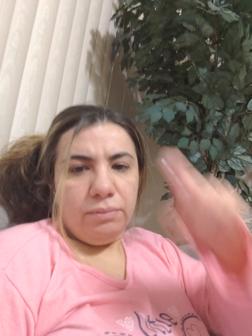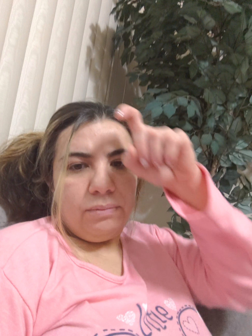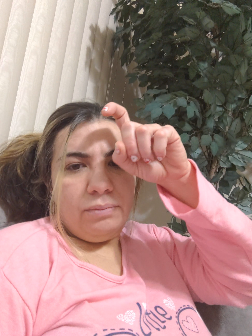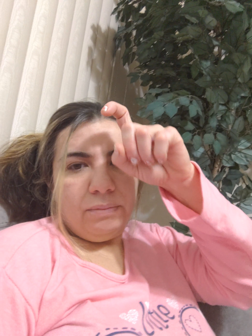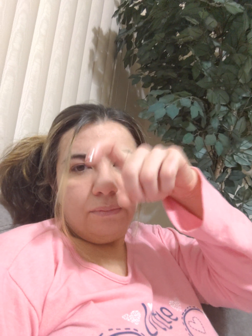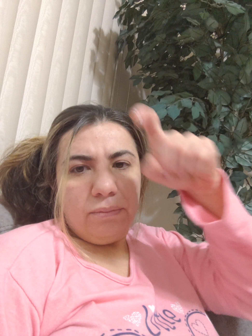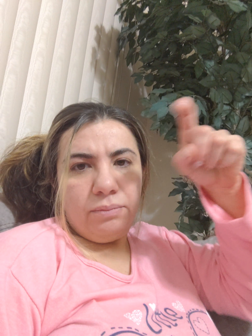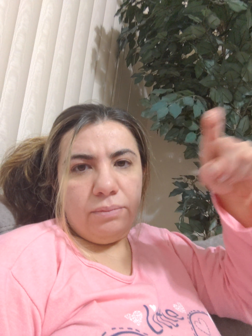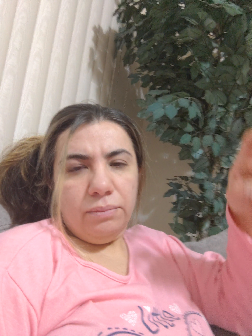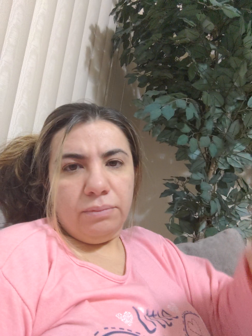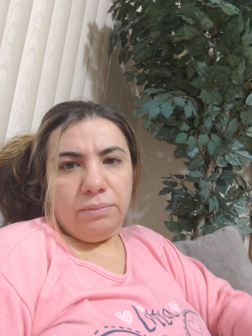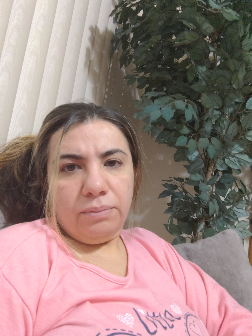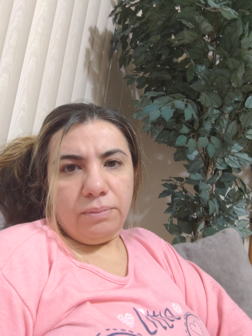closet